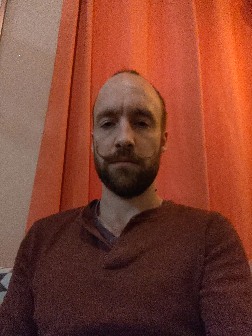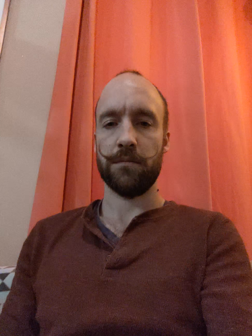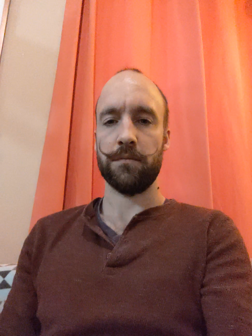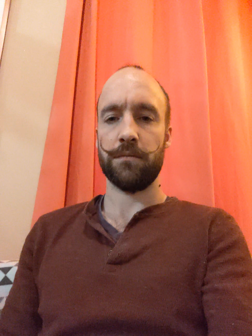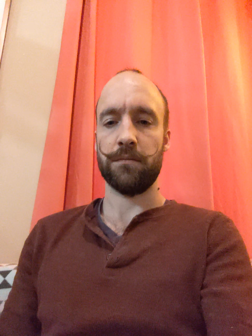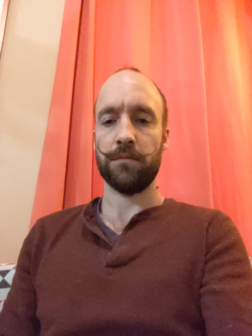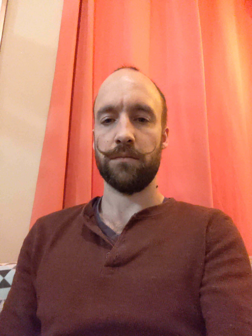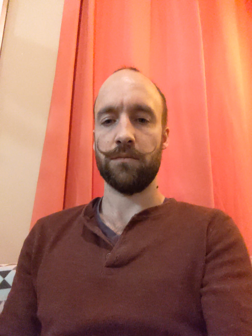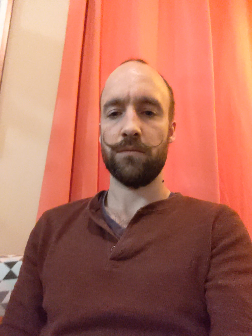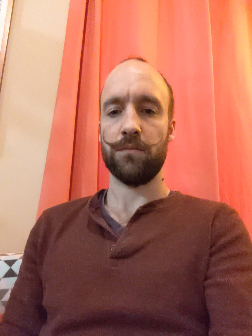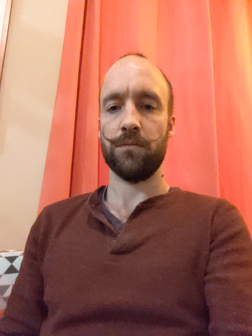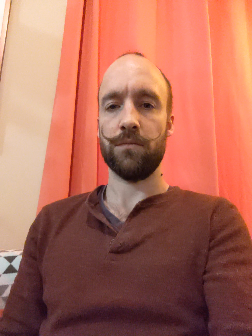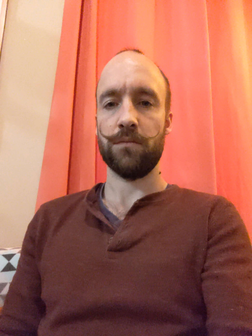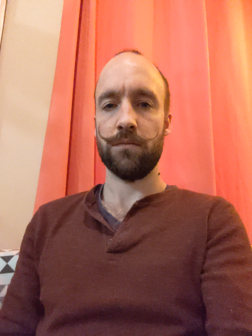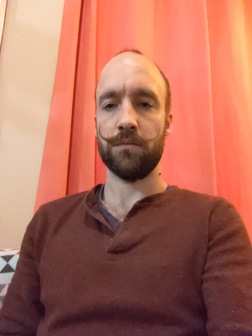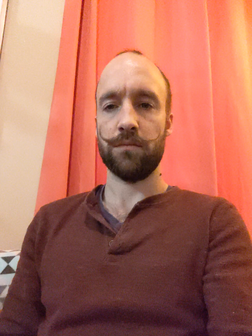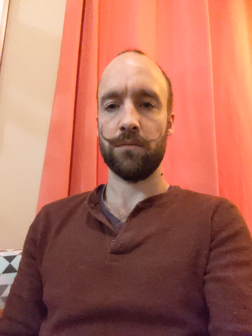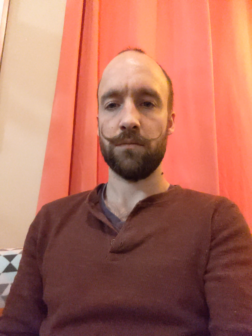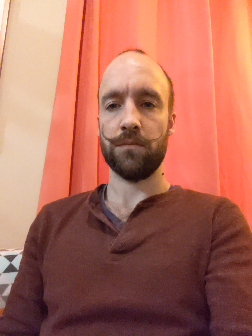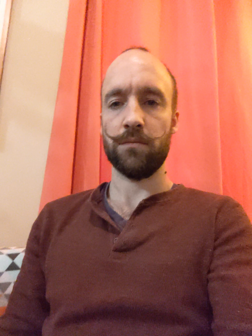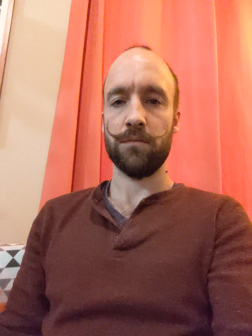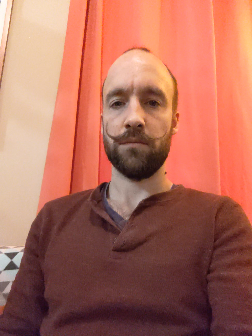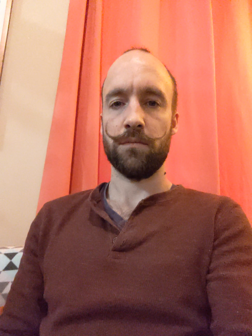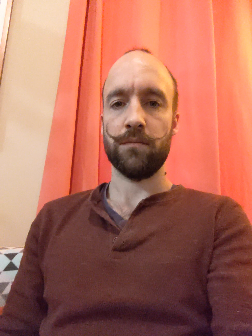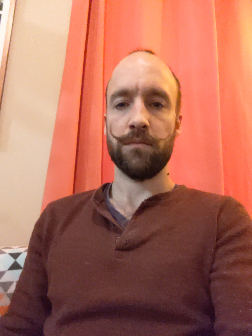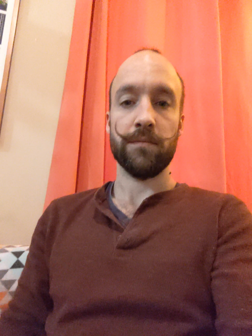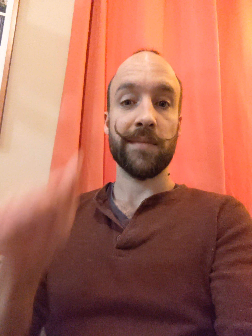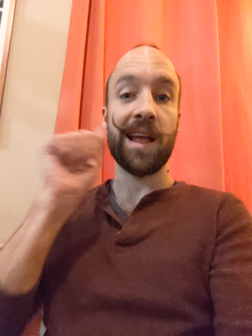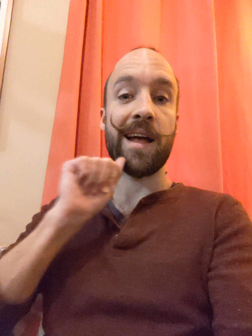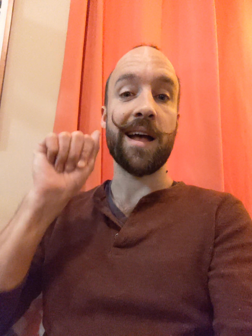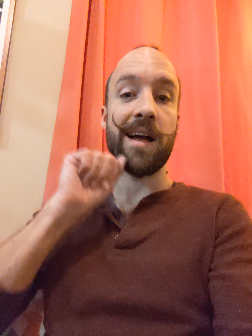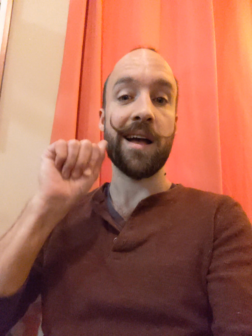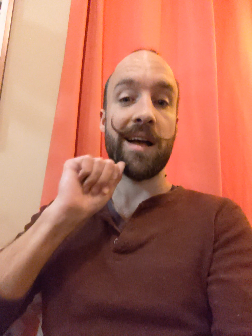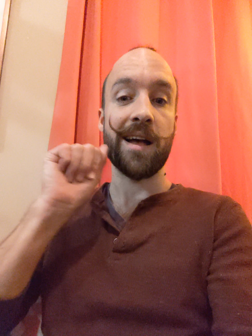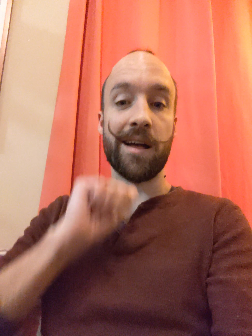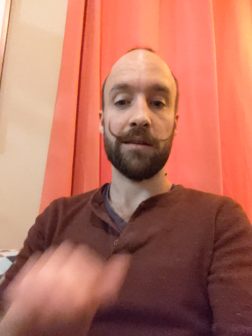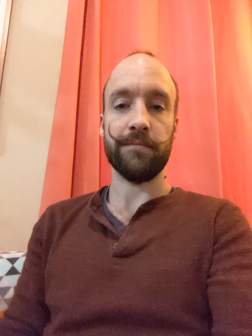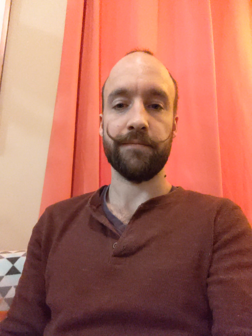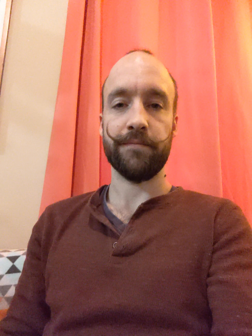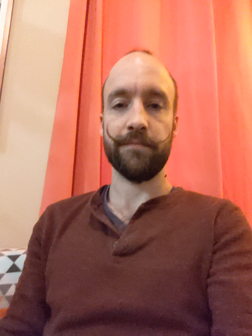aunt